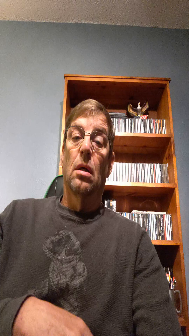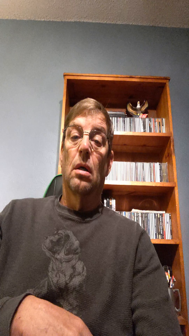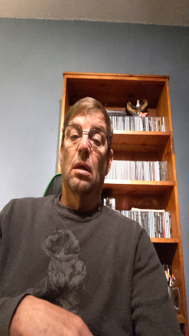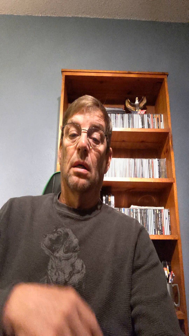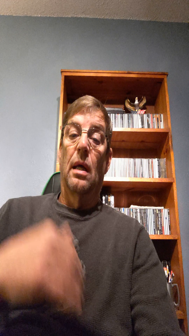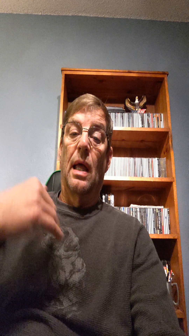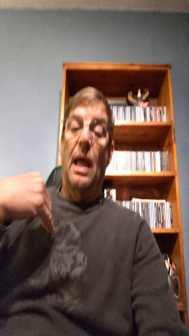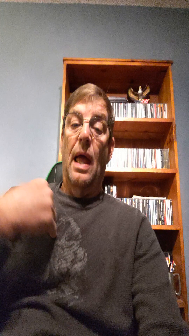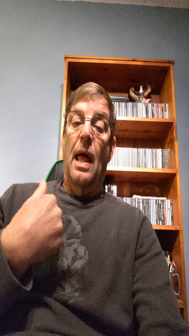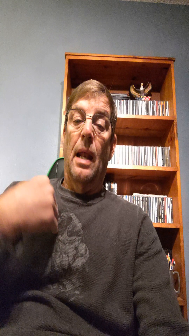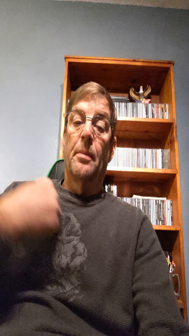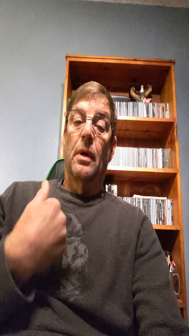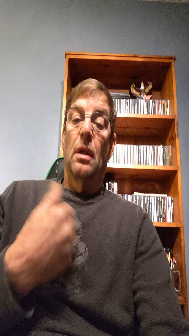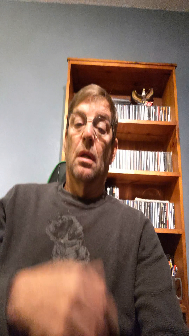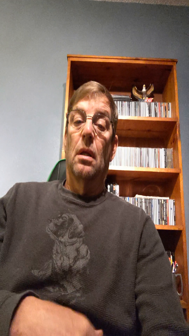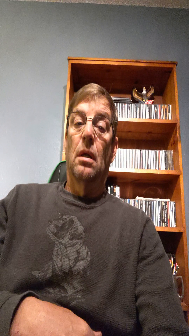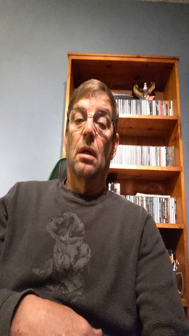animal